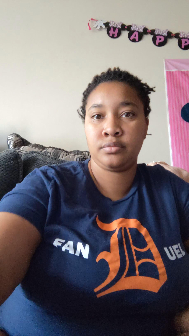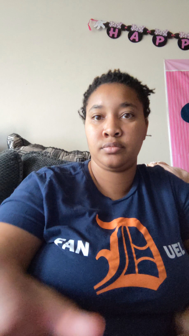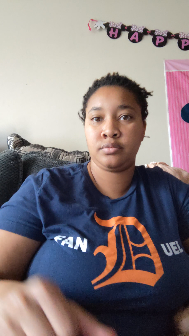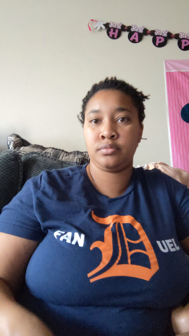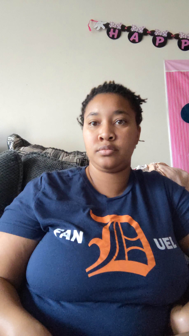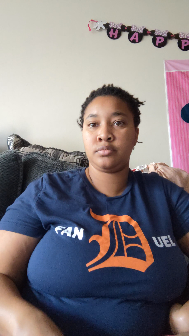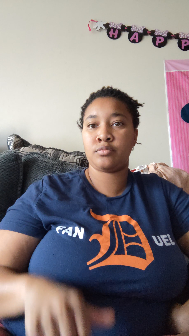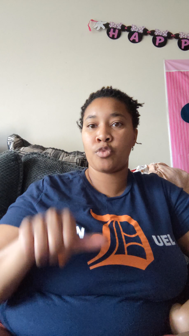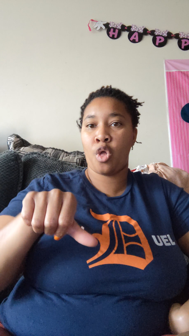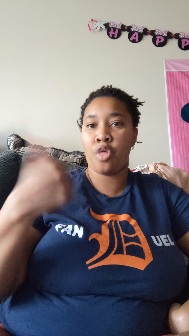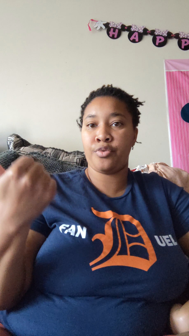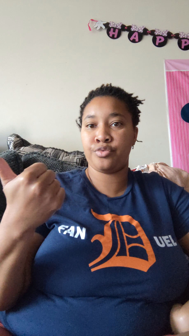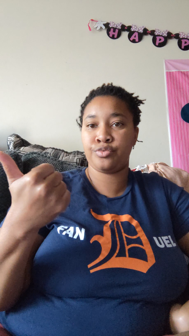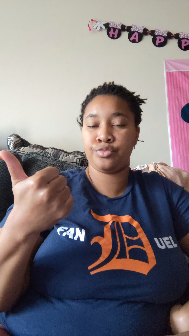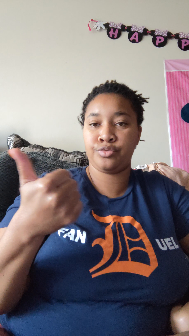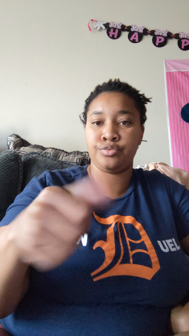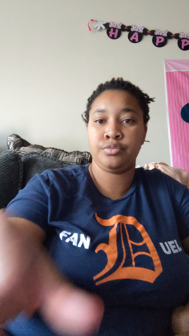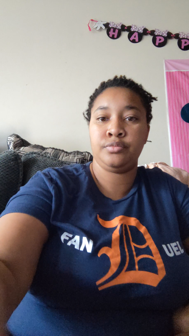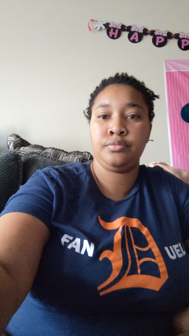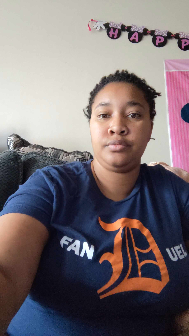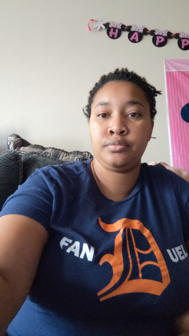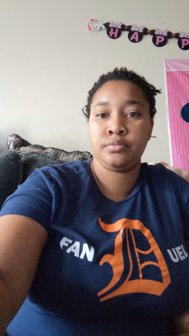other